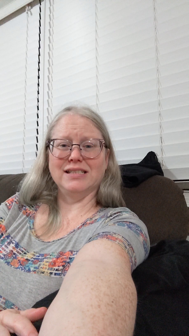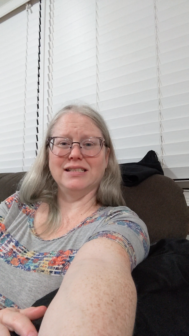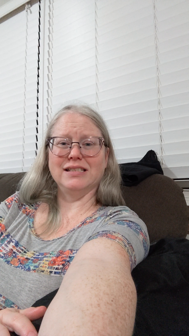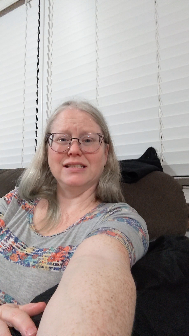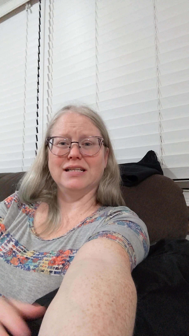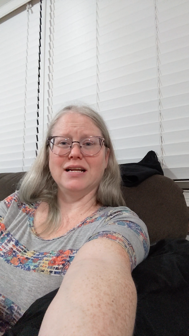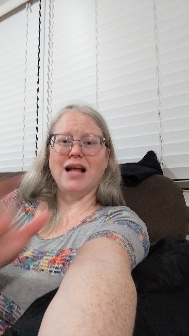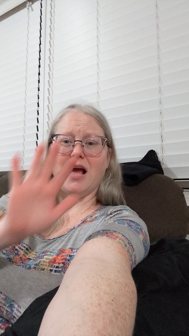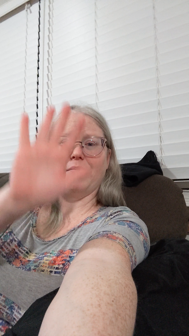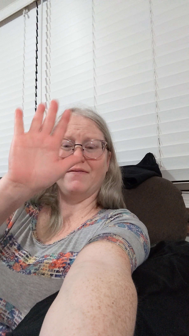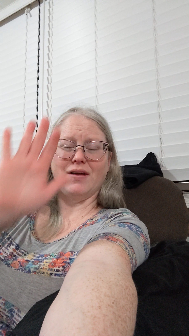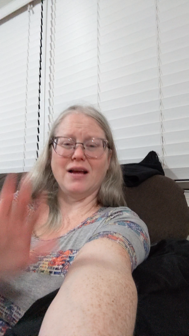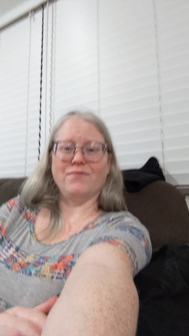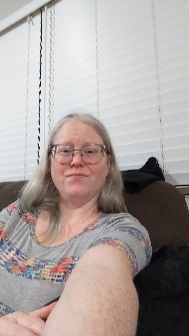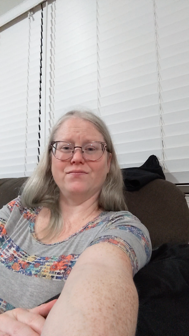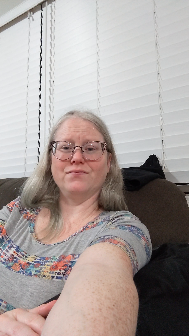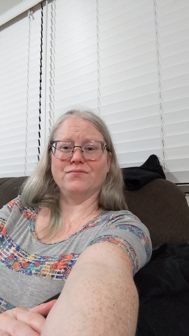give me five